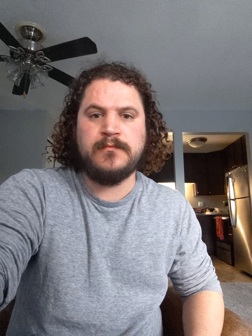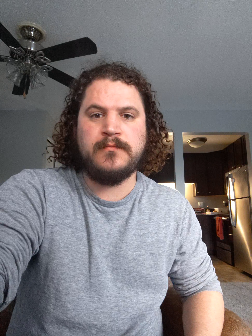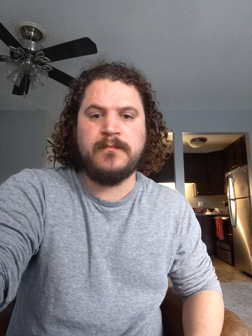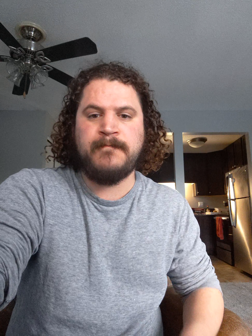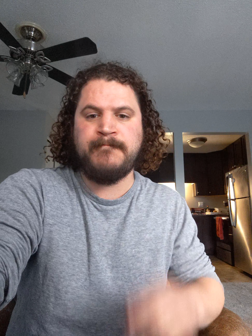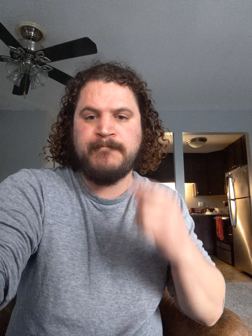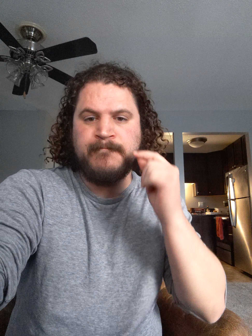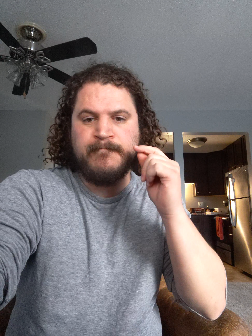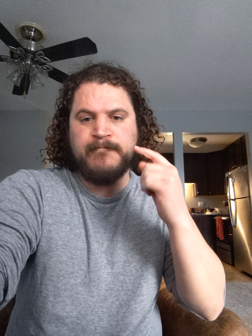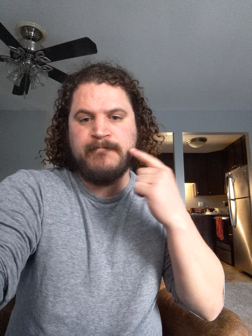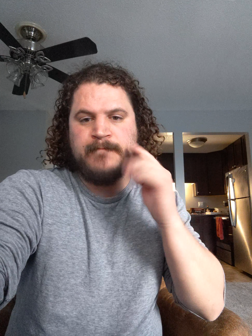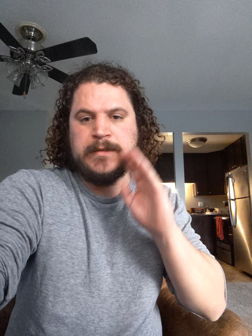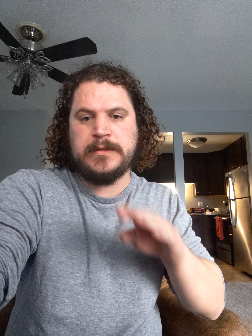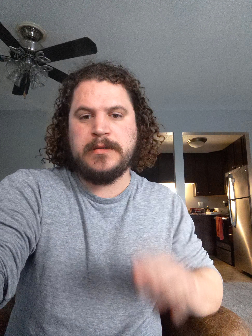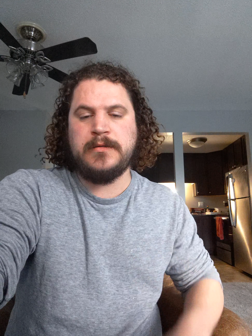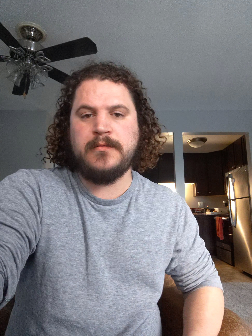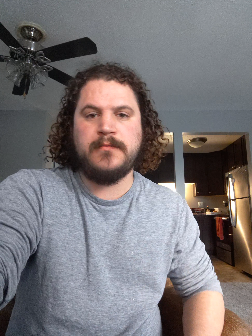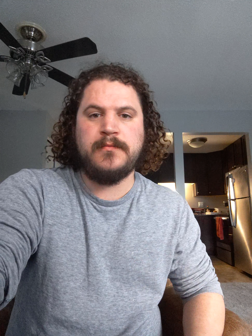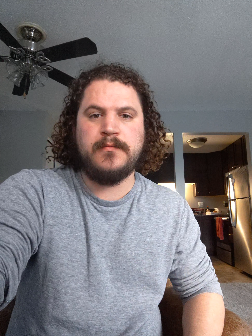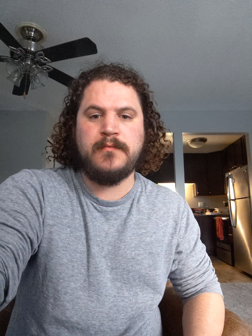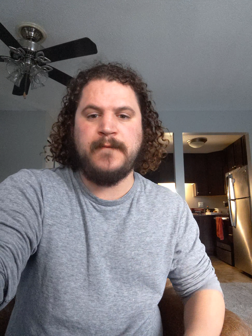bee